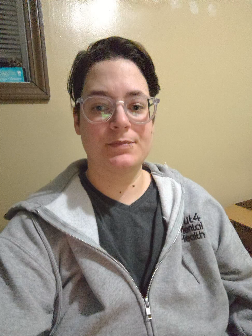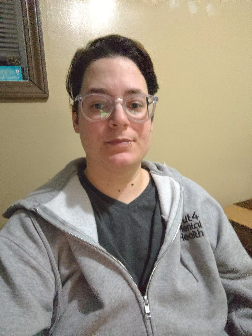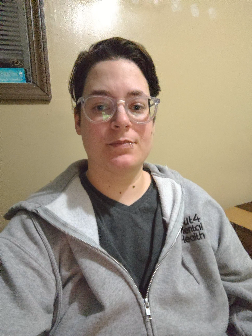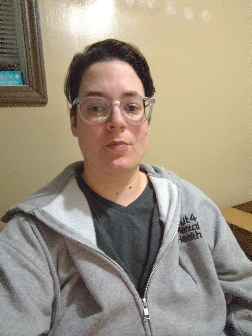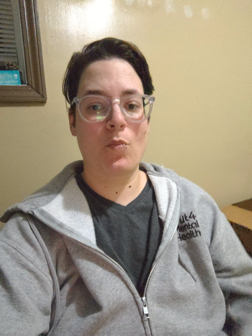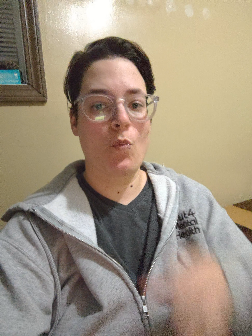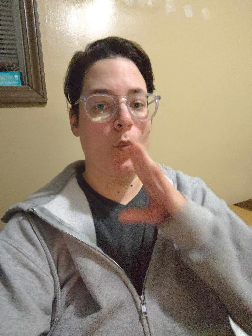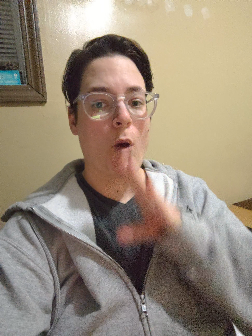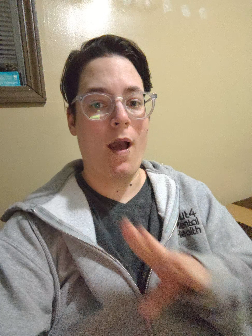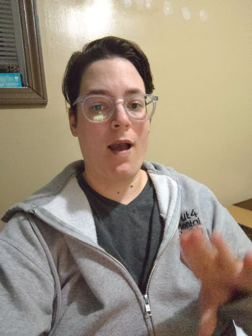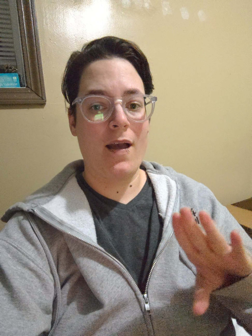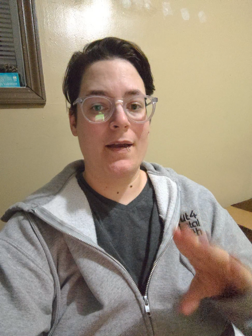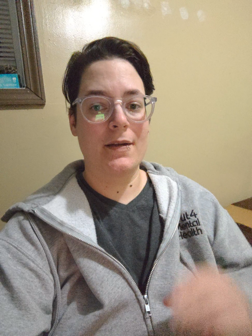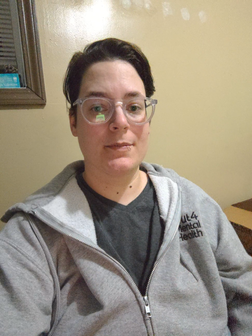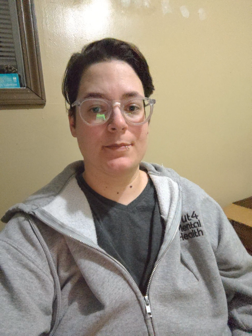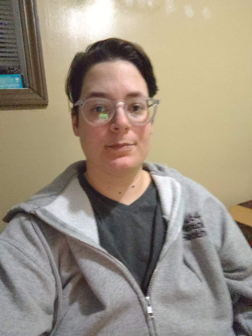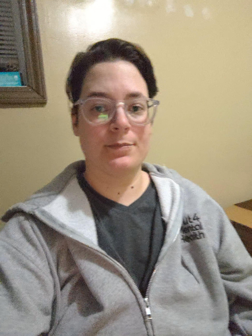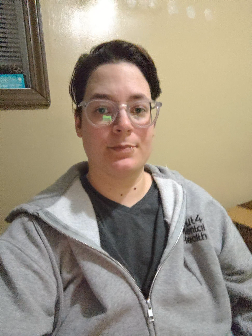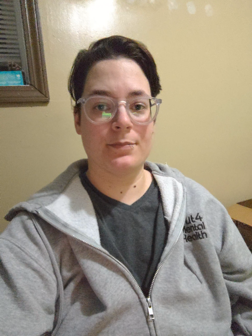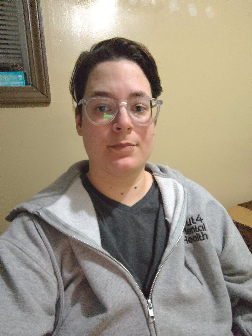quiet